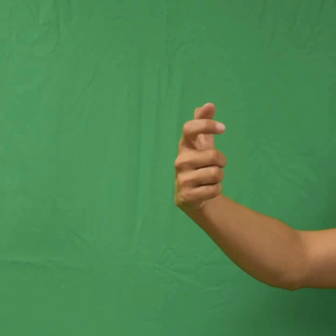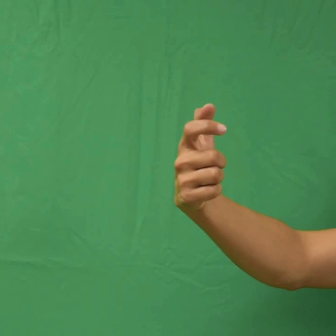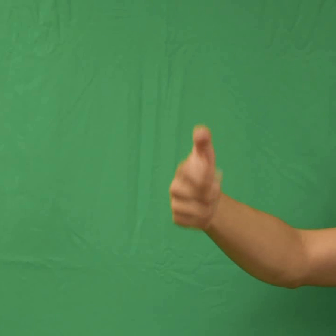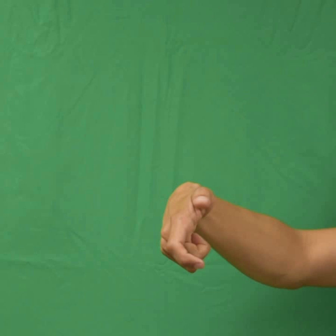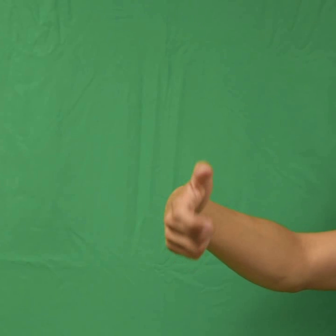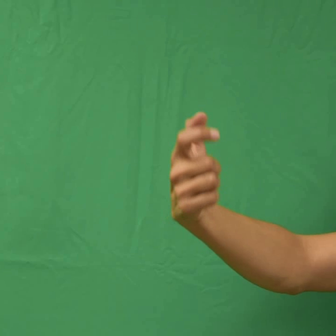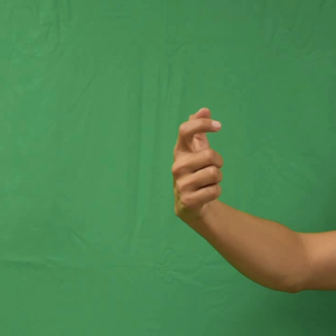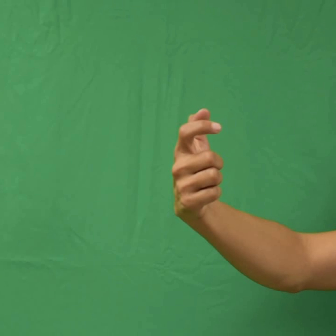Q